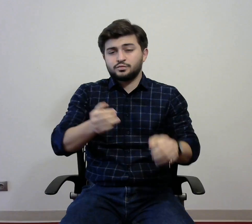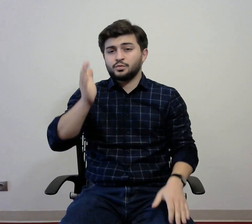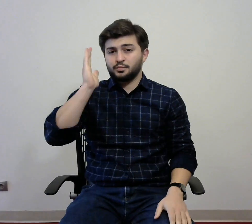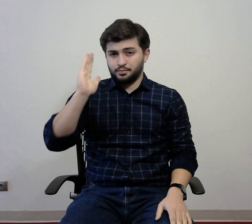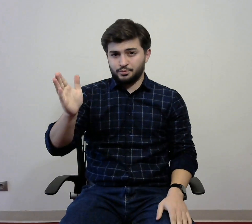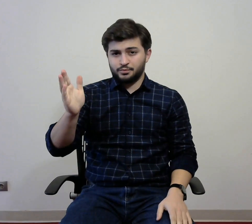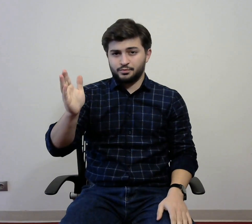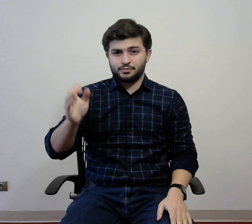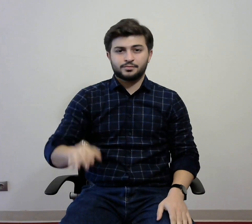olacaq